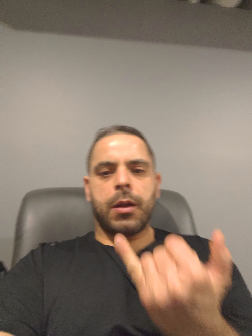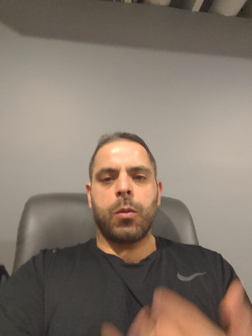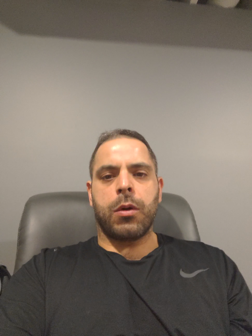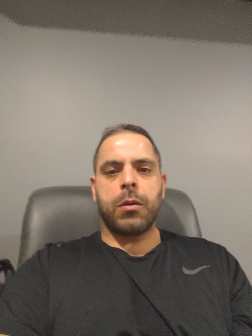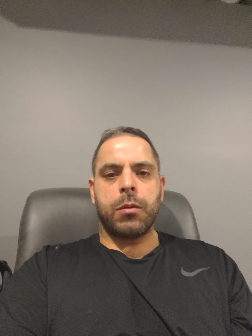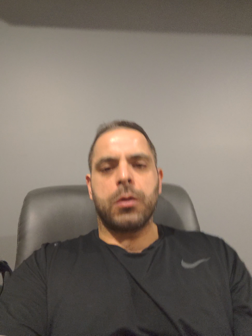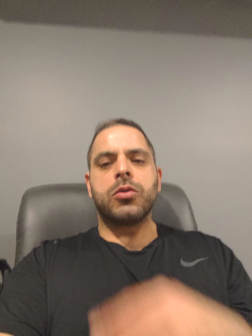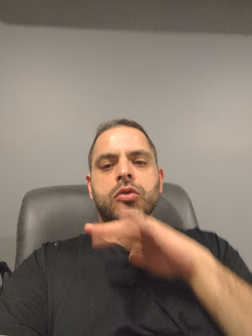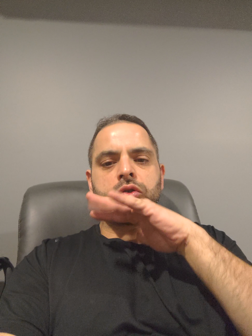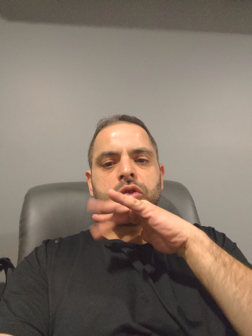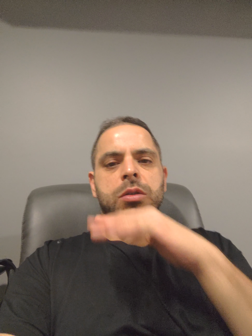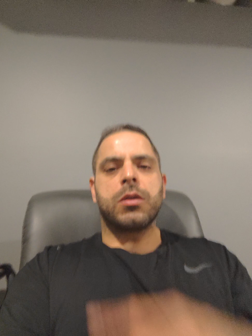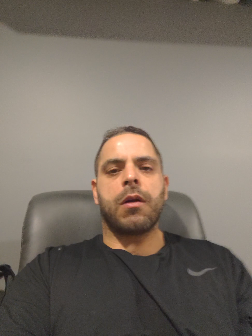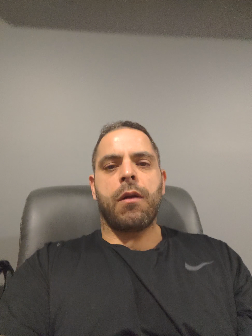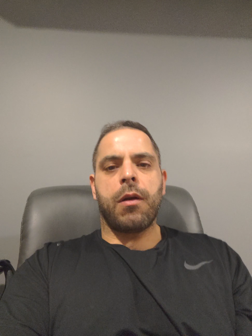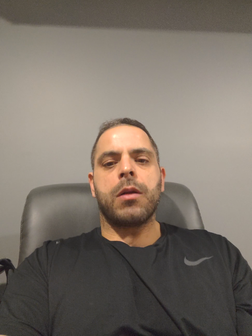dirty